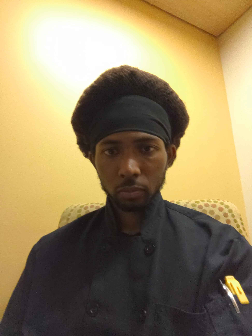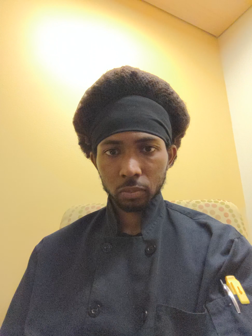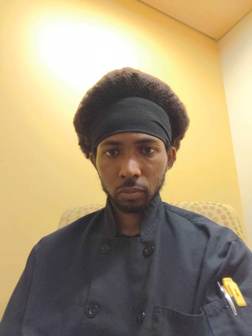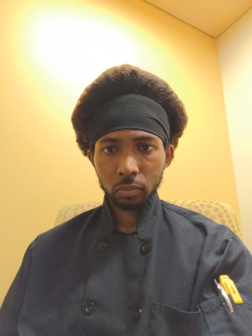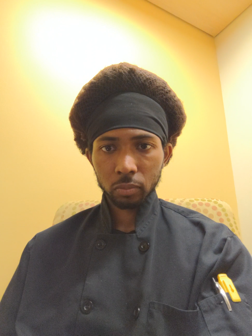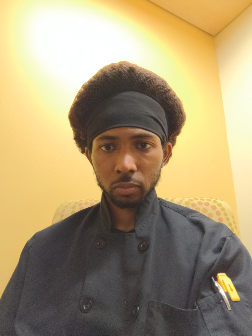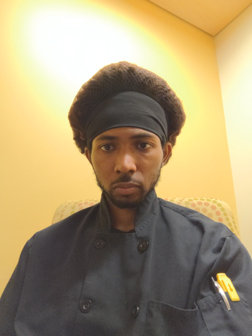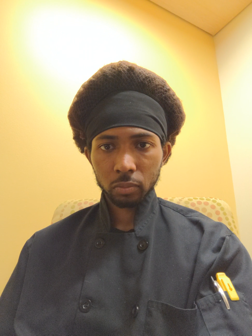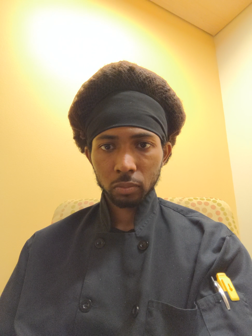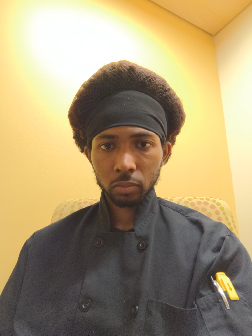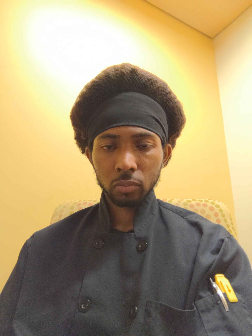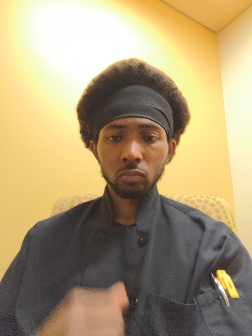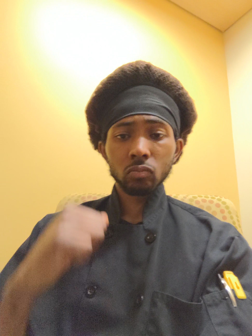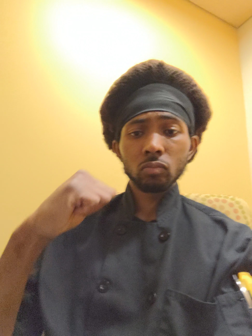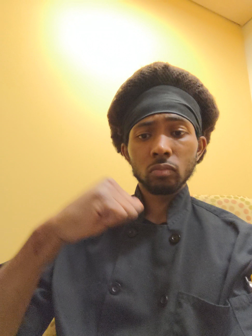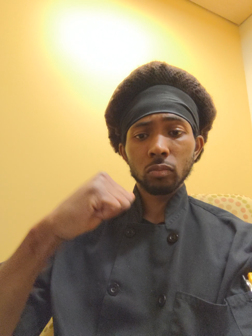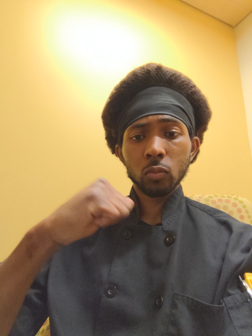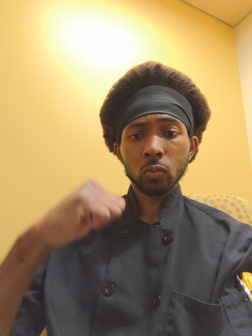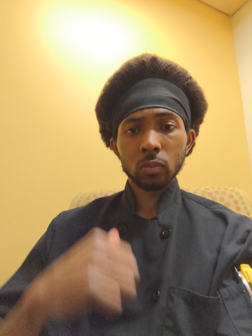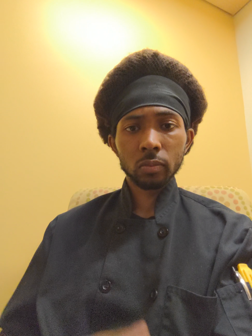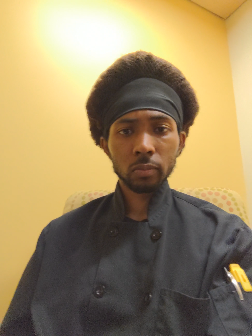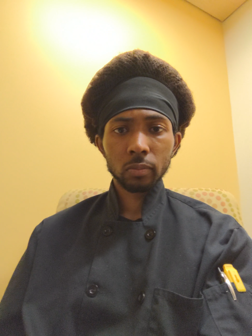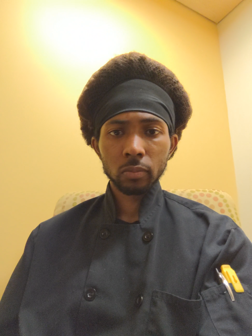rock